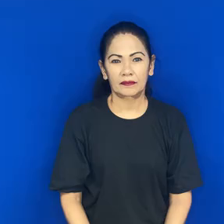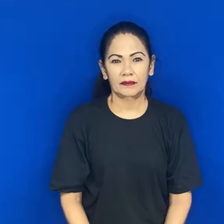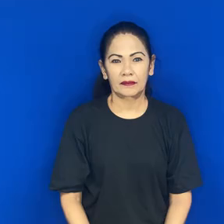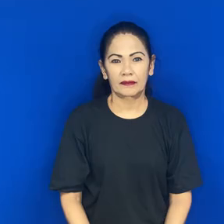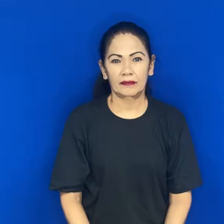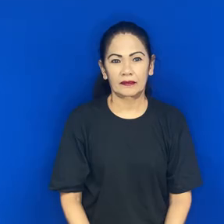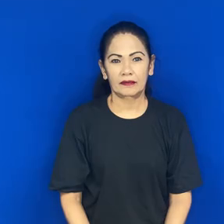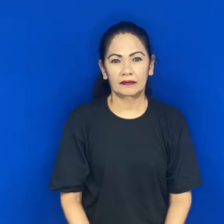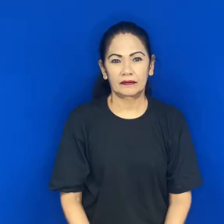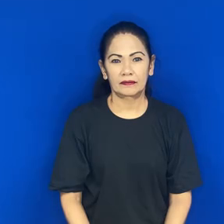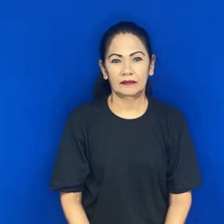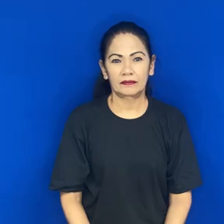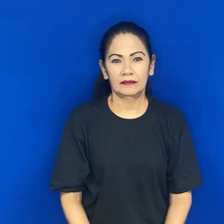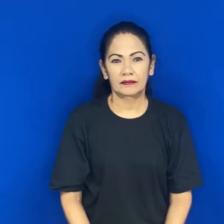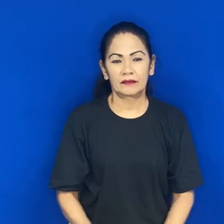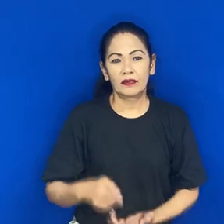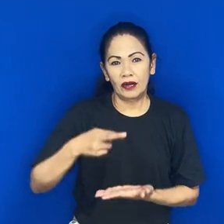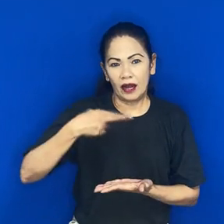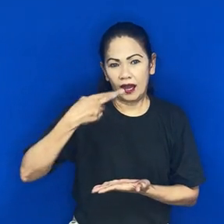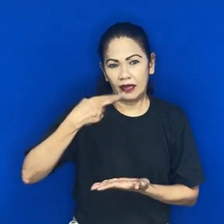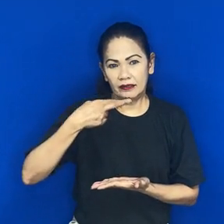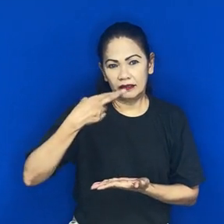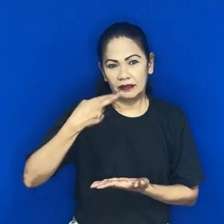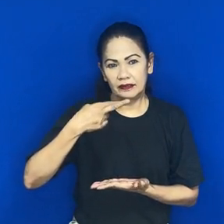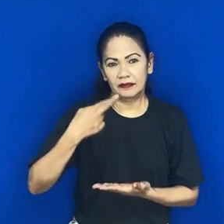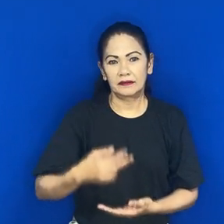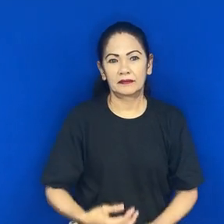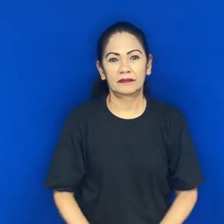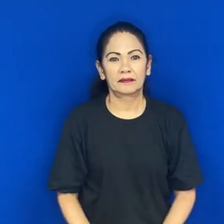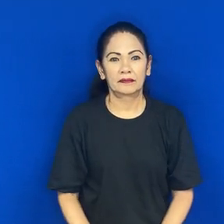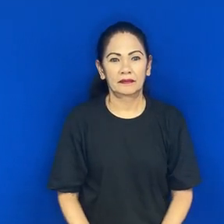rice